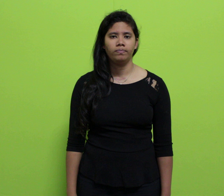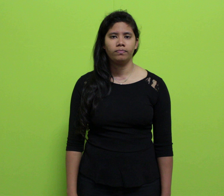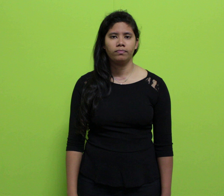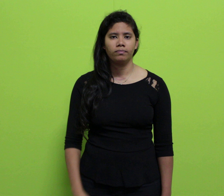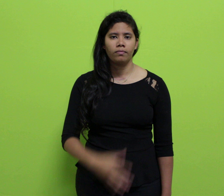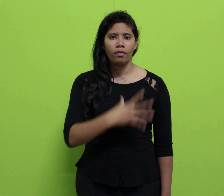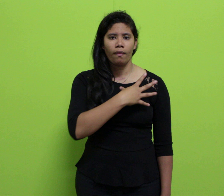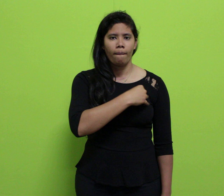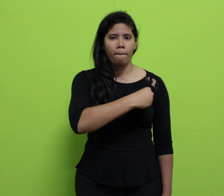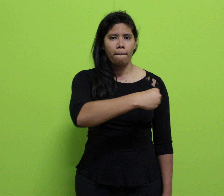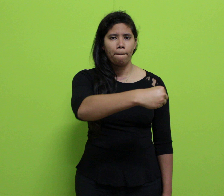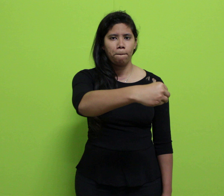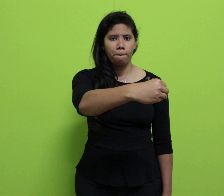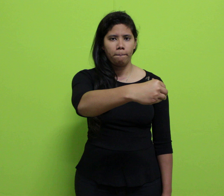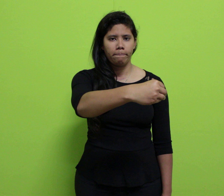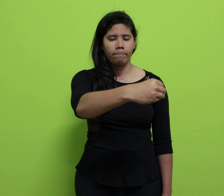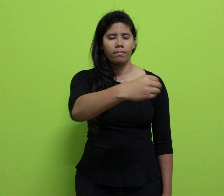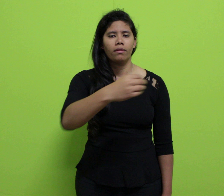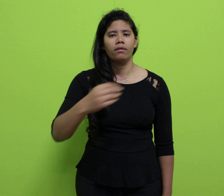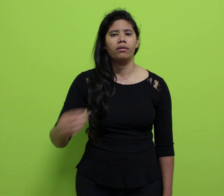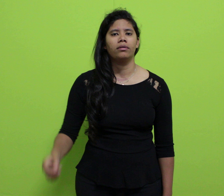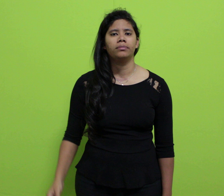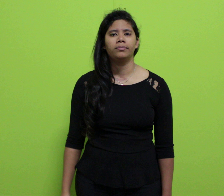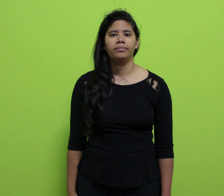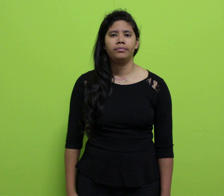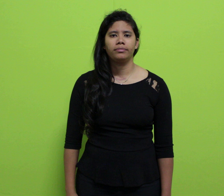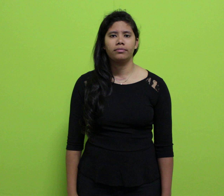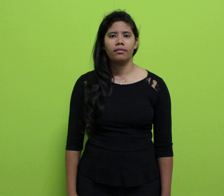filho